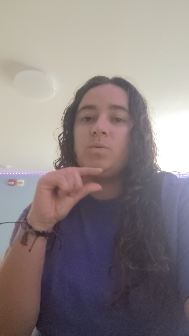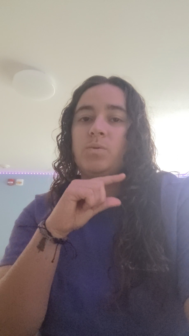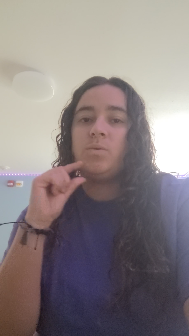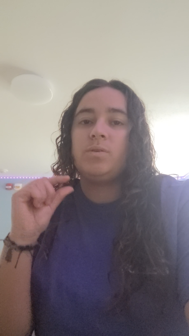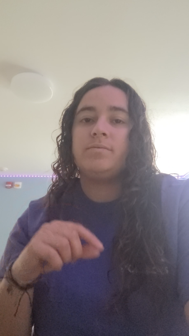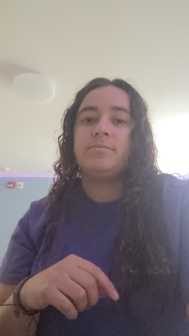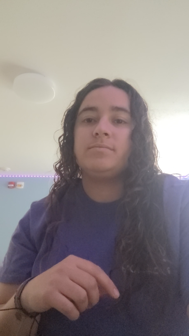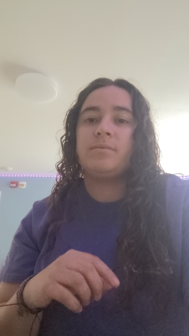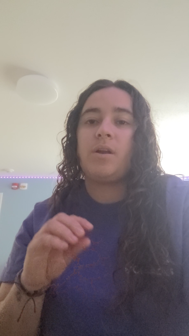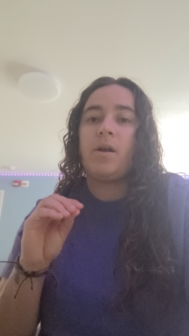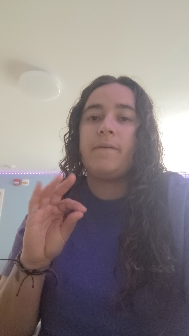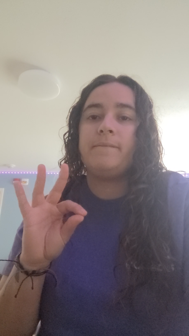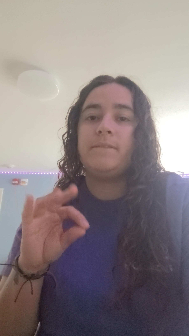of